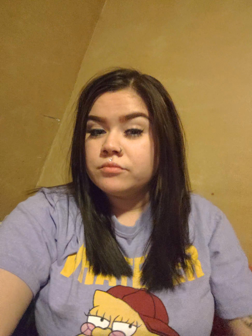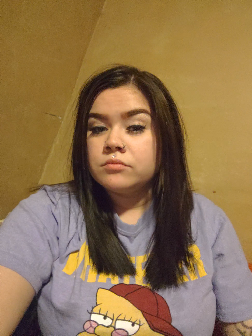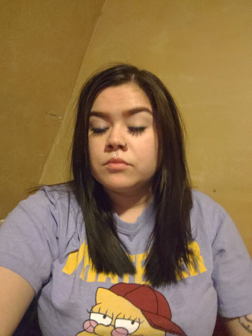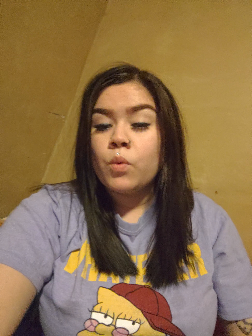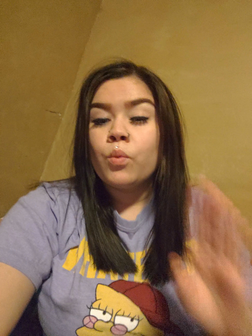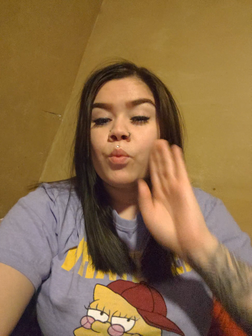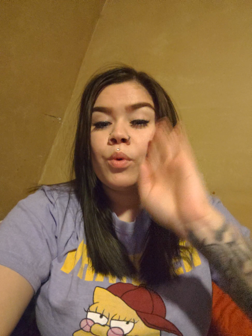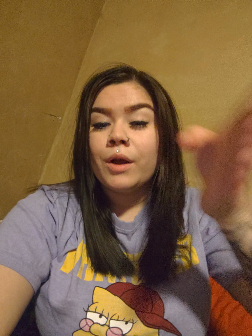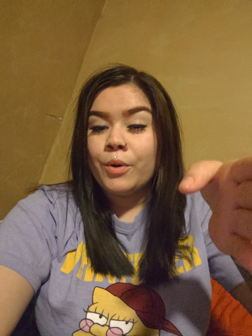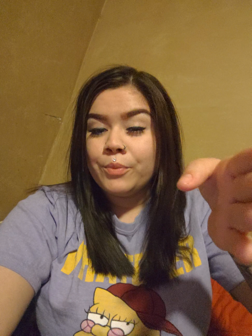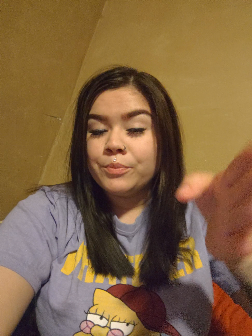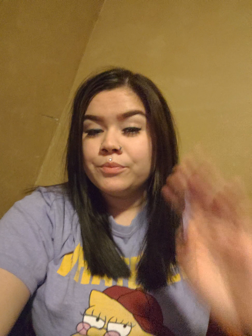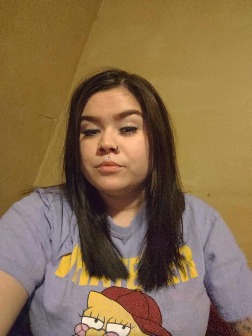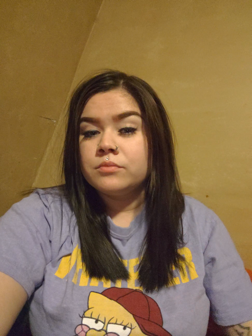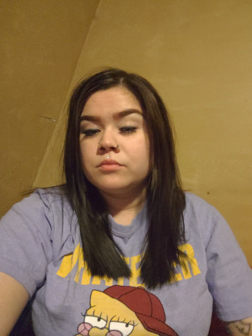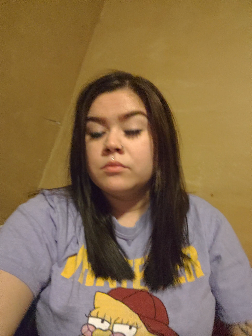will